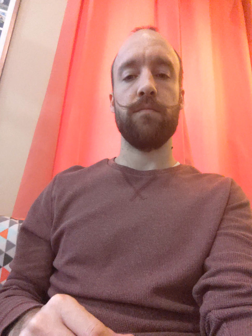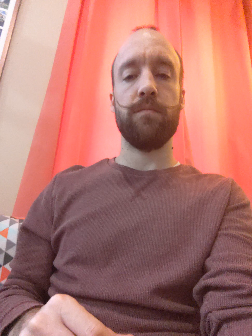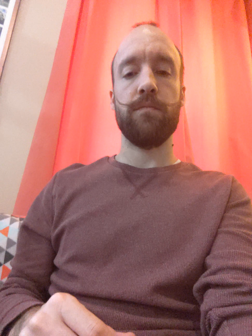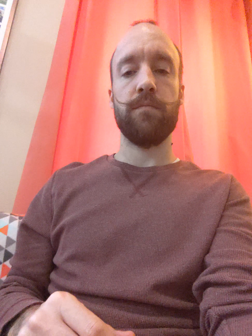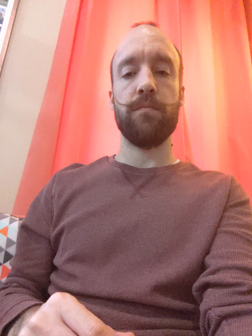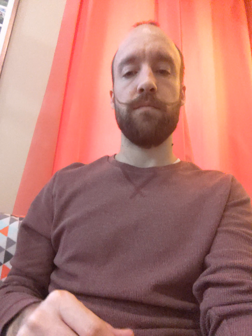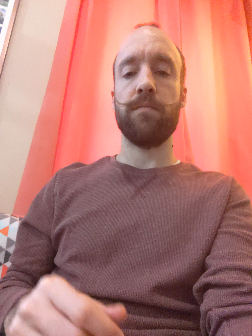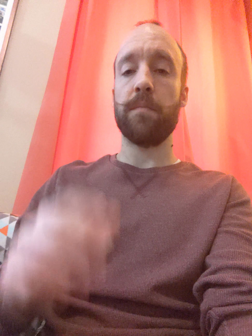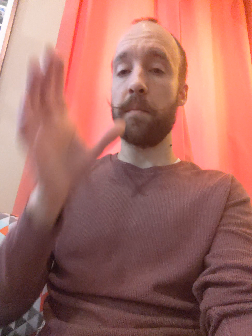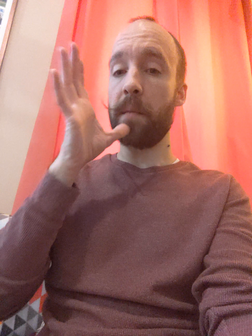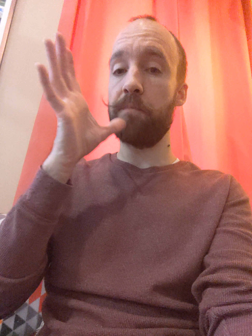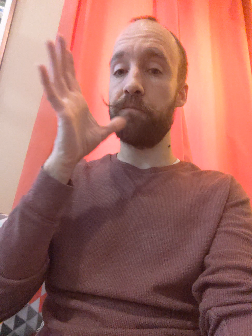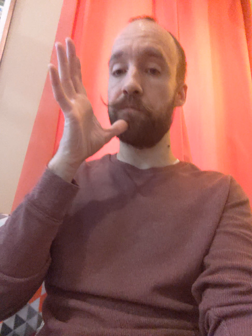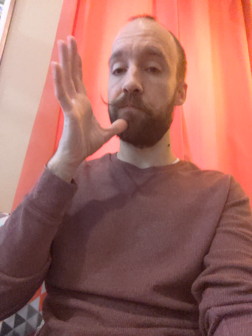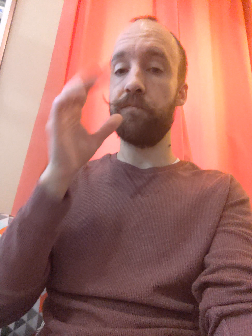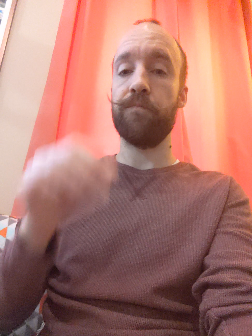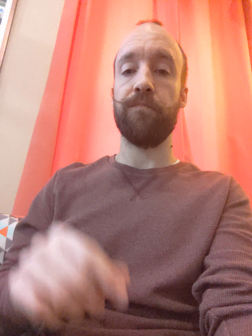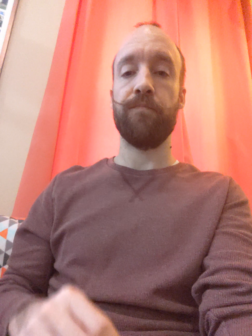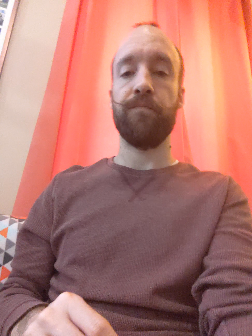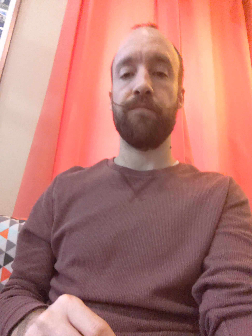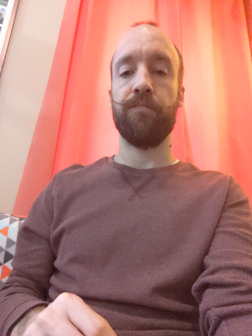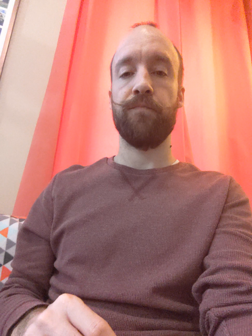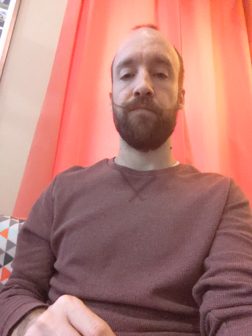mom